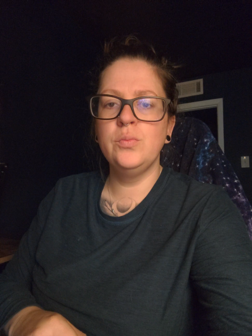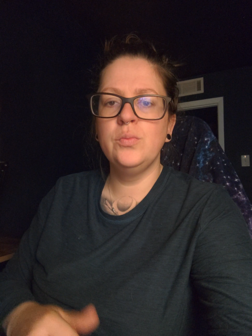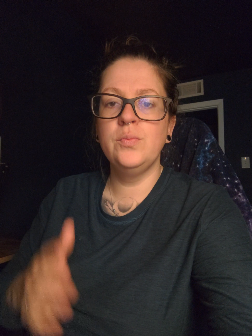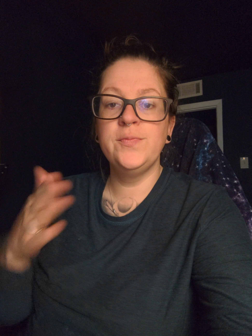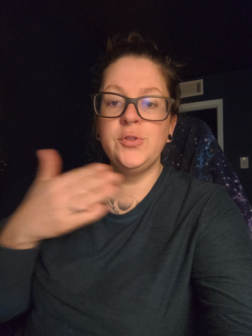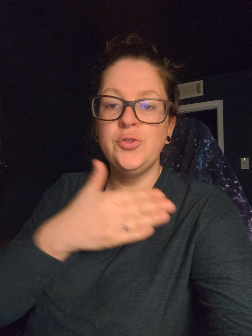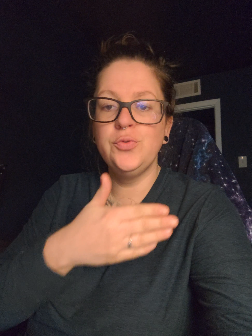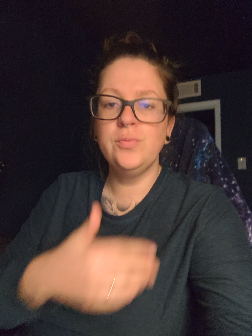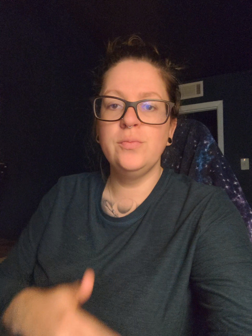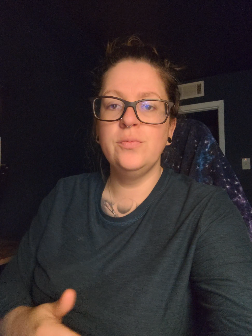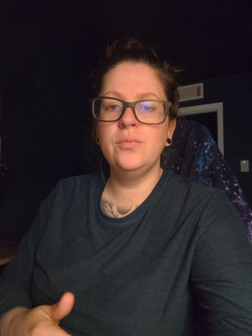fish